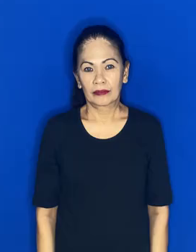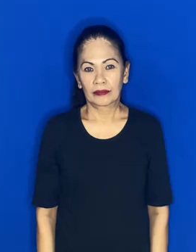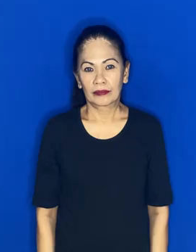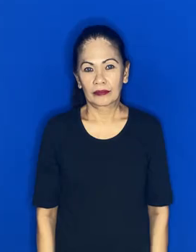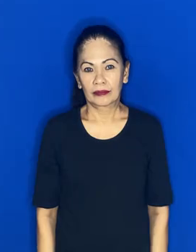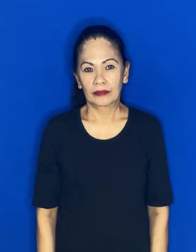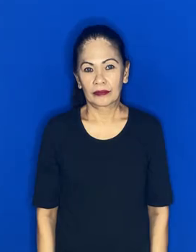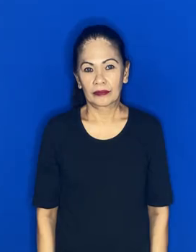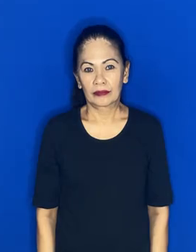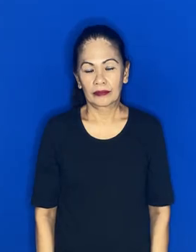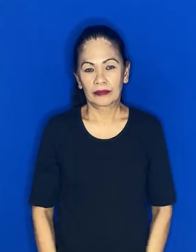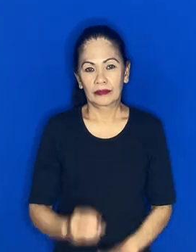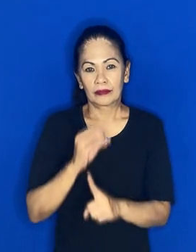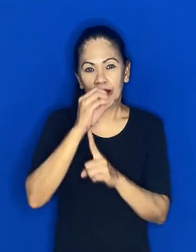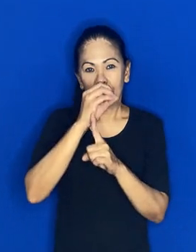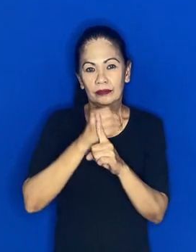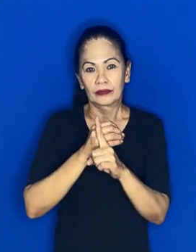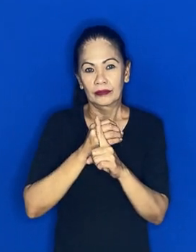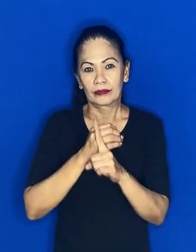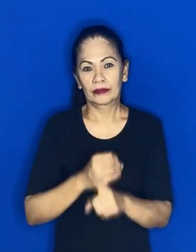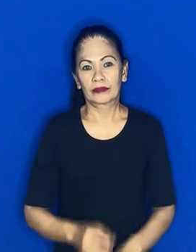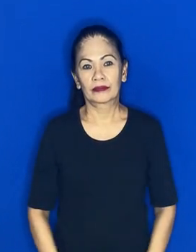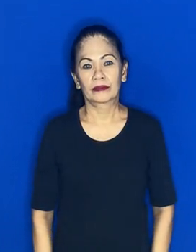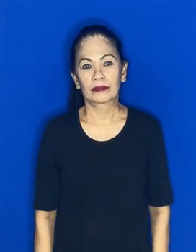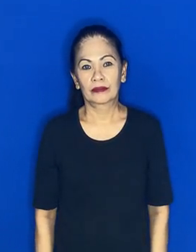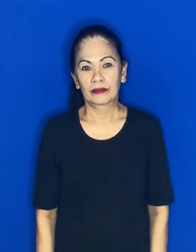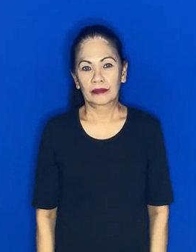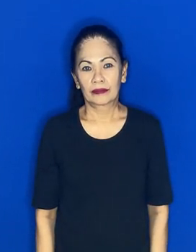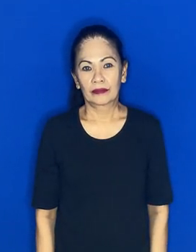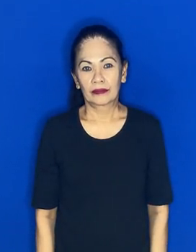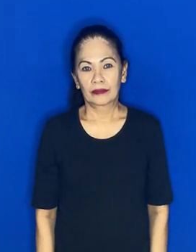october